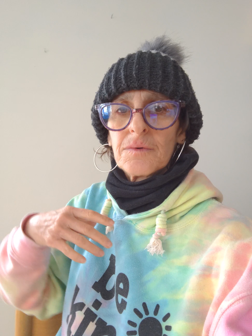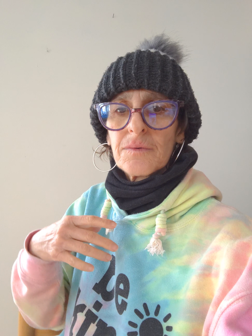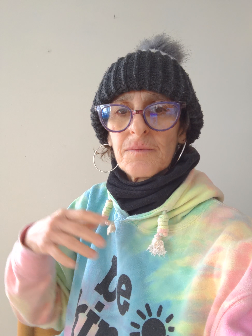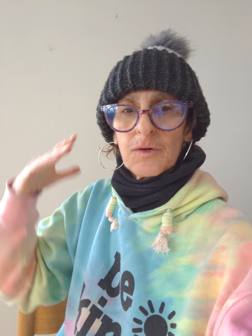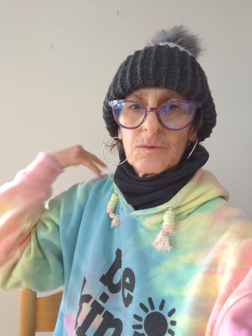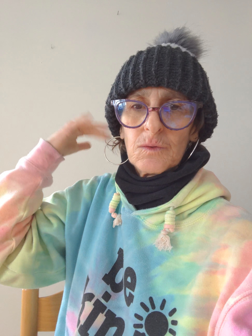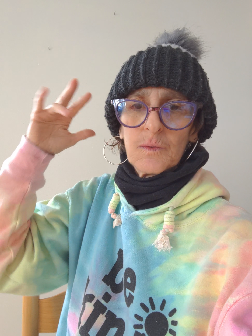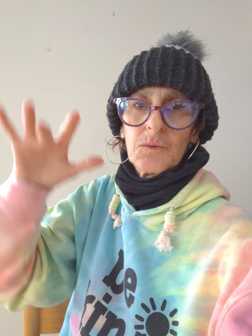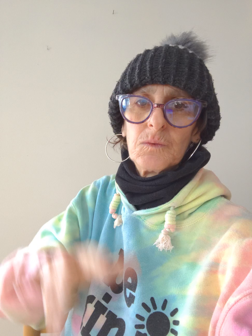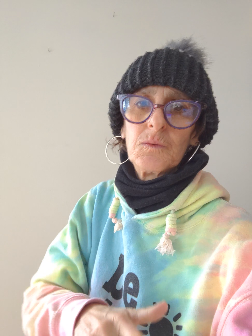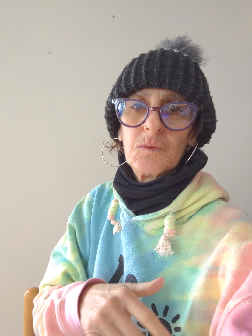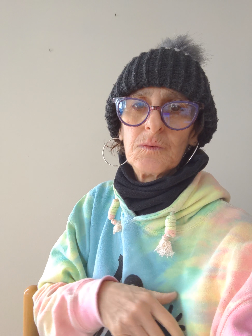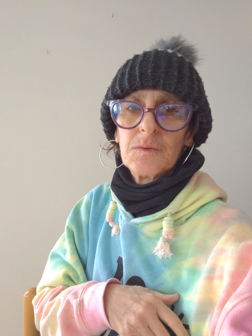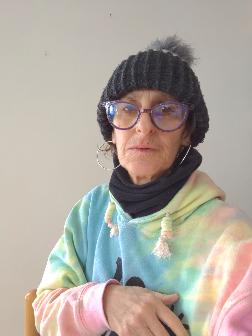snow